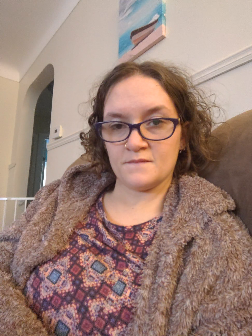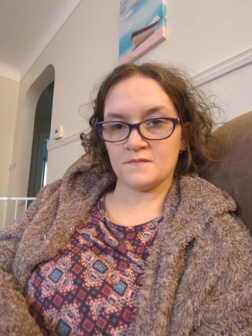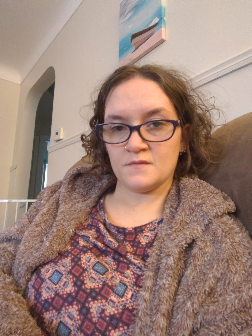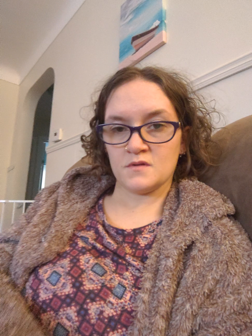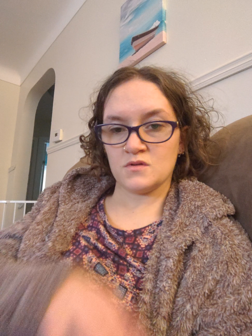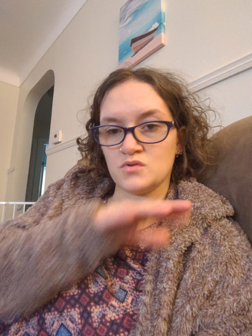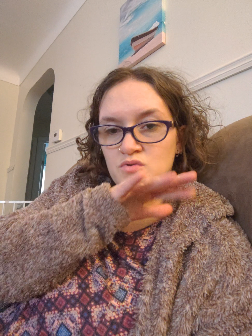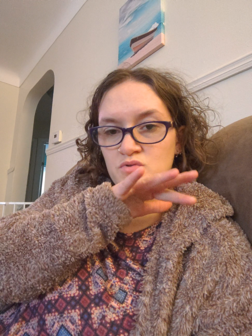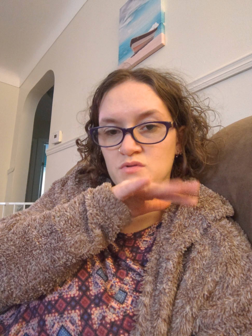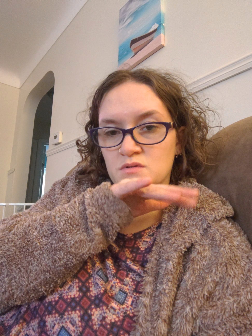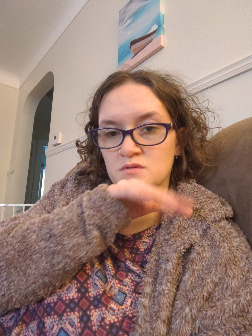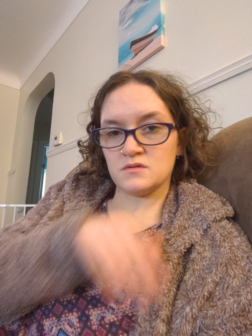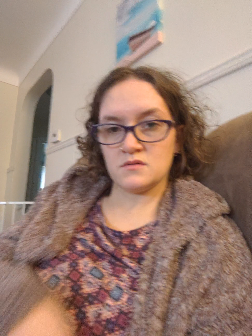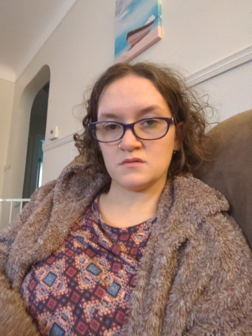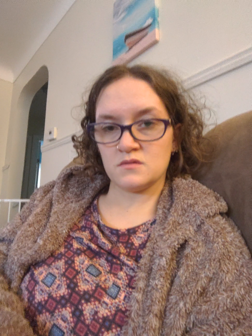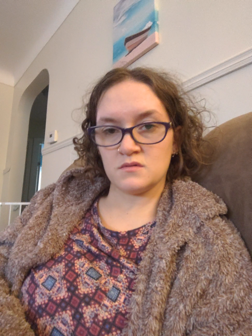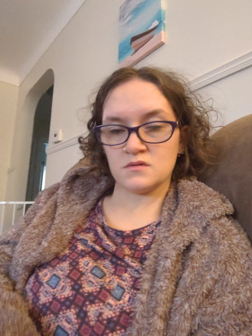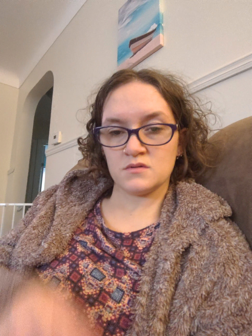dirty